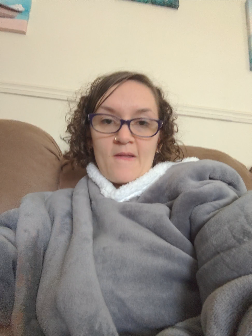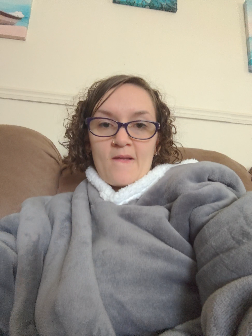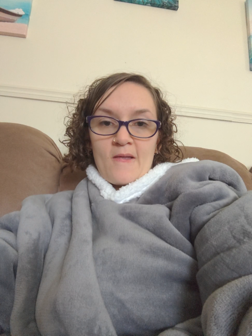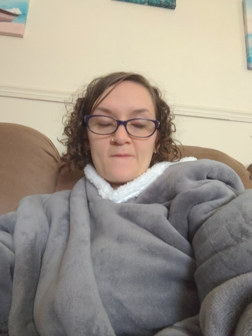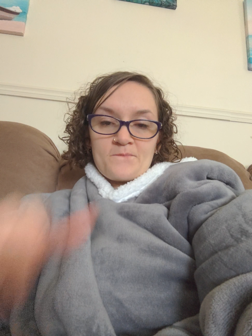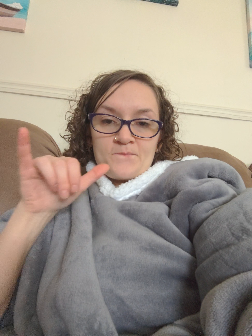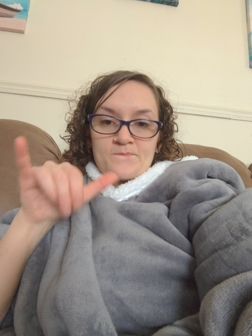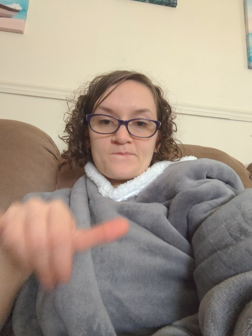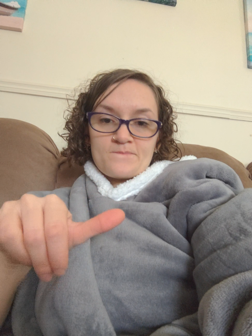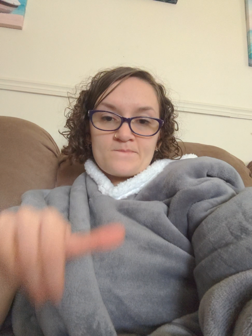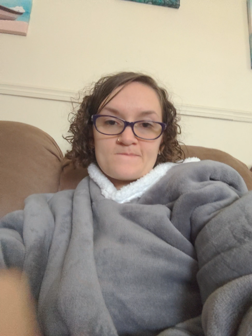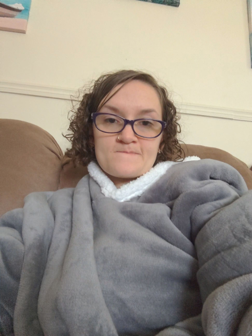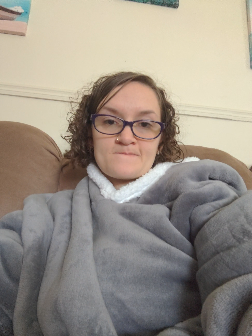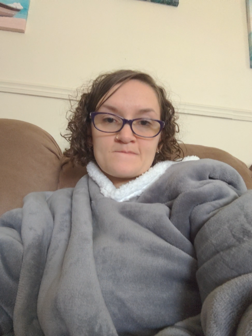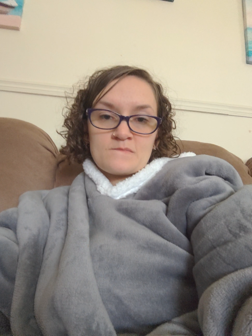stay